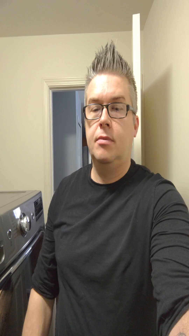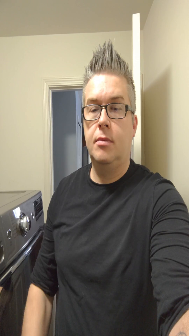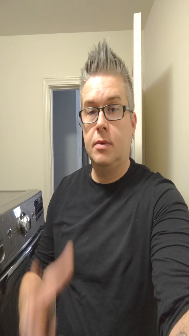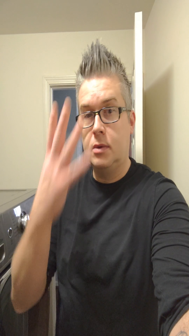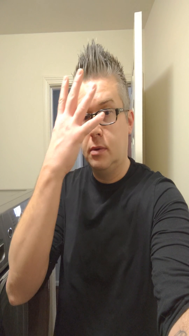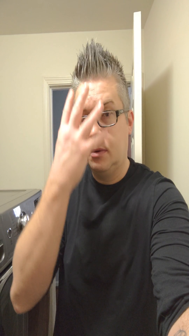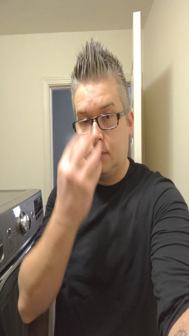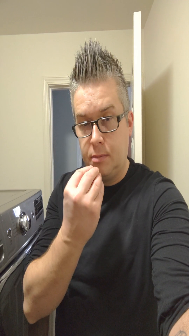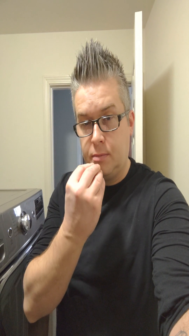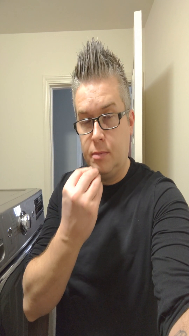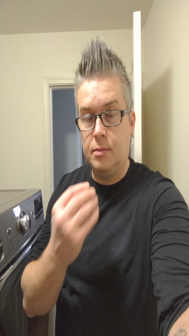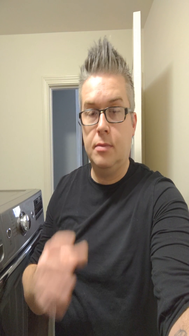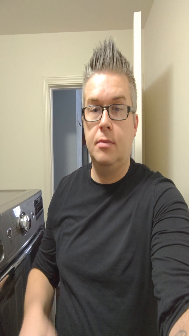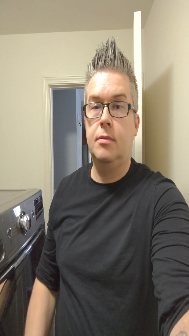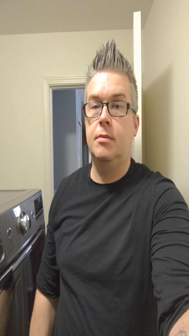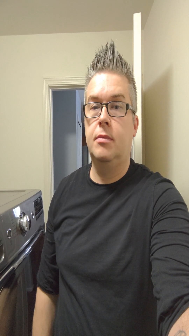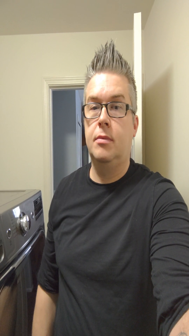sleep